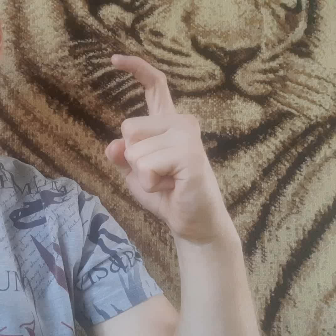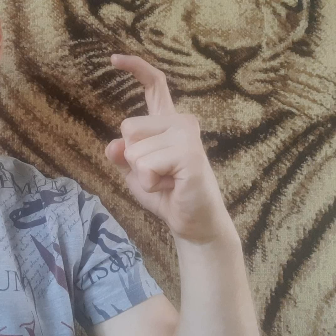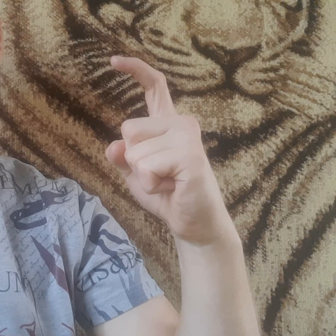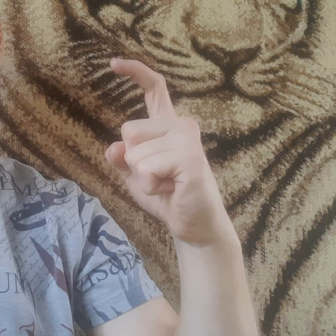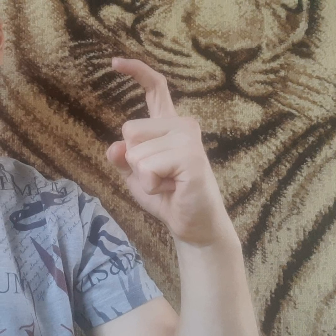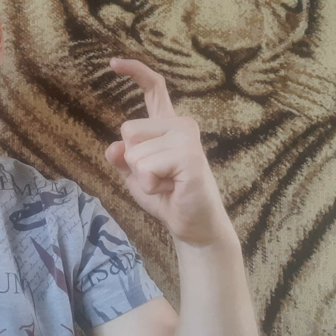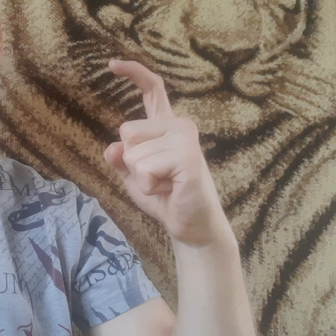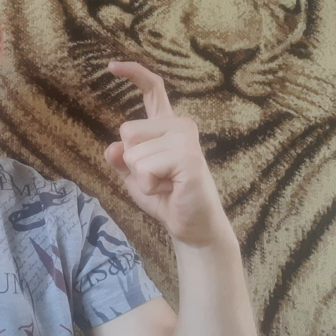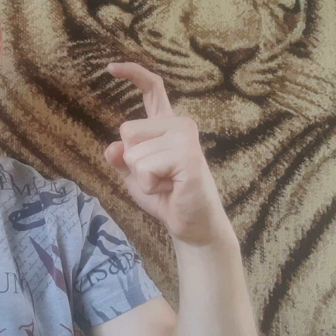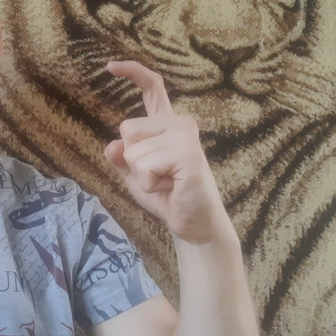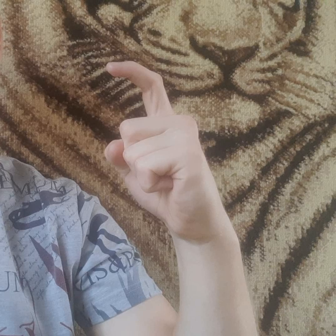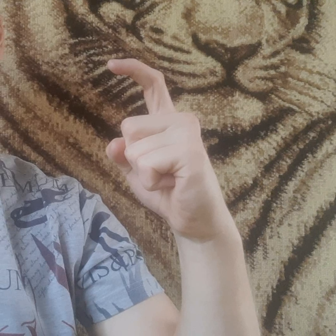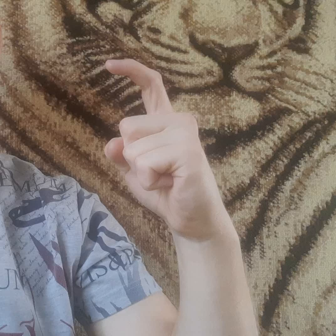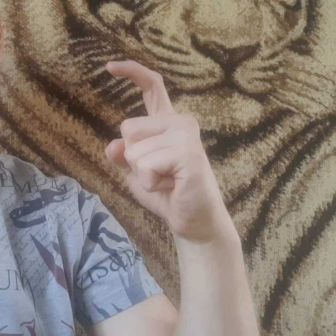Х